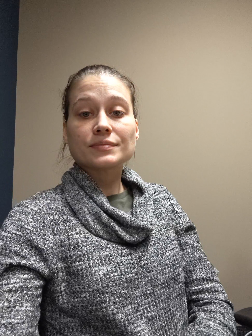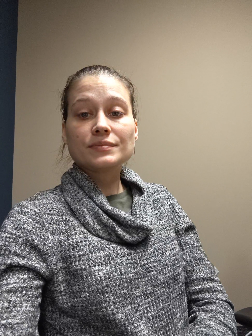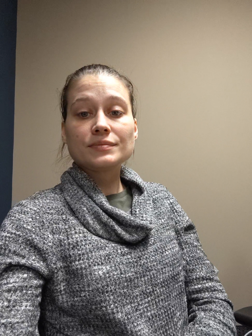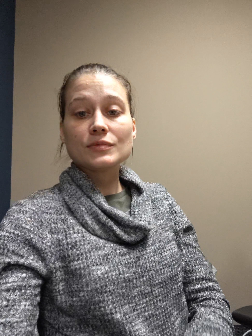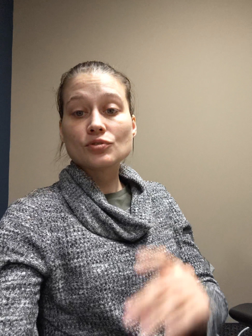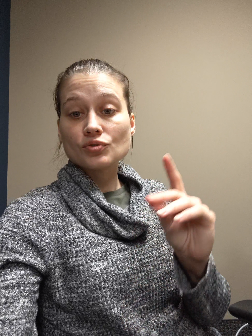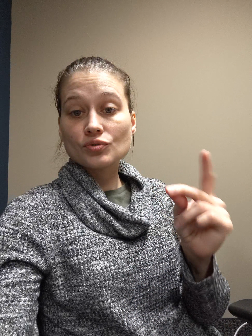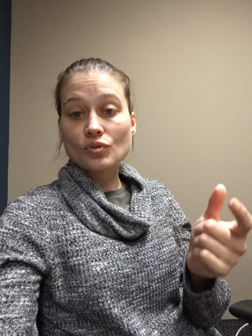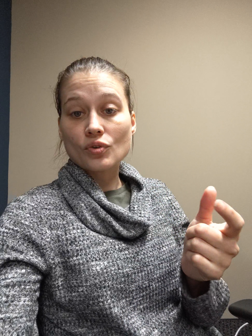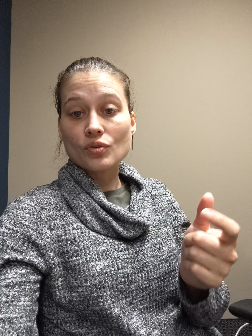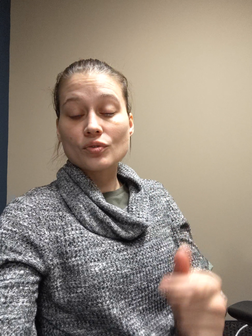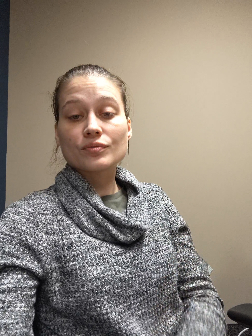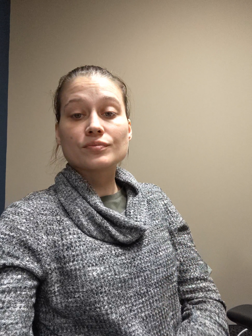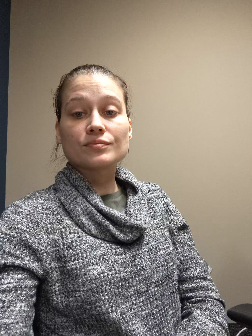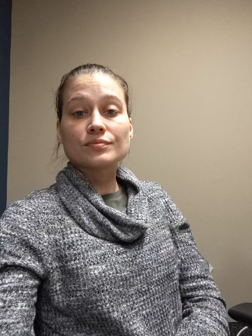dog